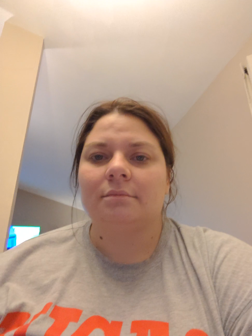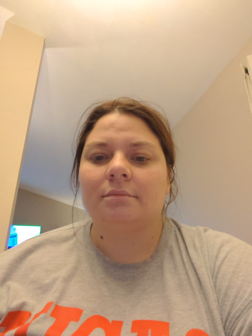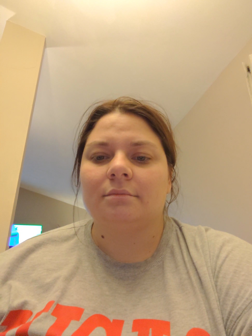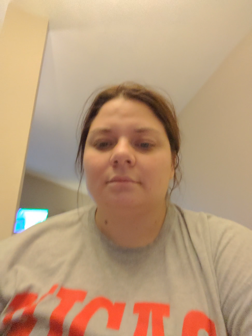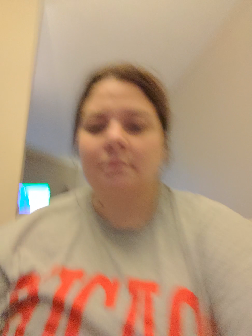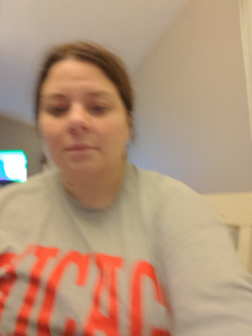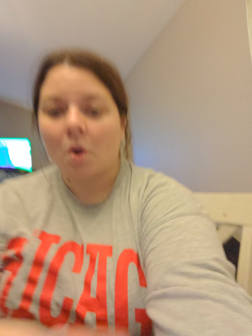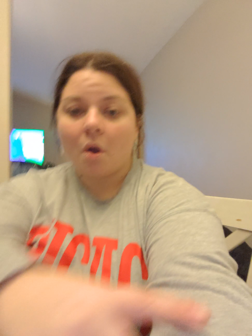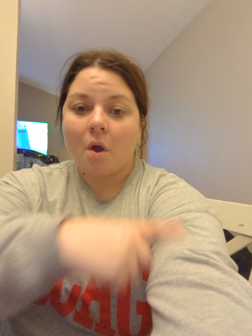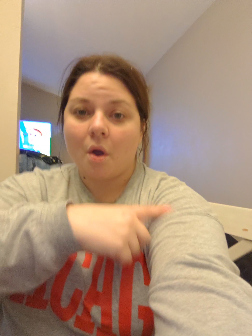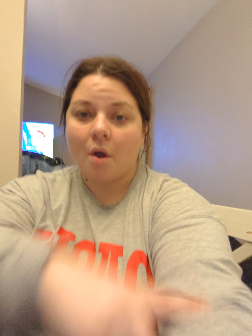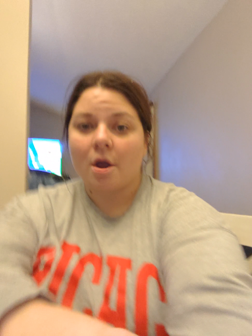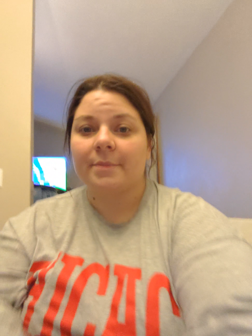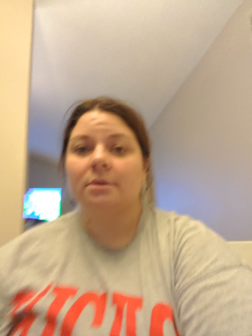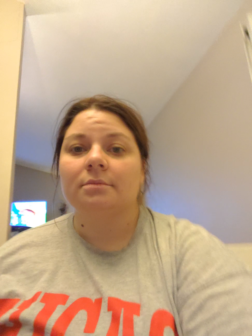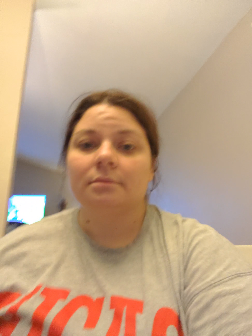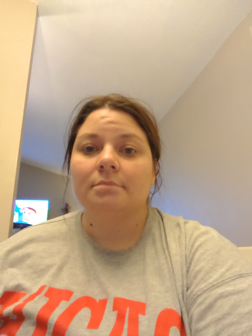arm